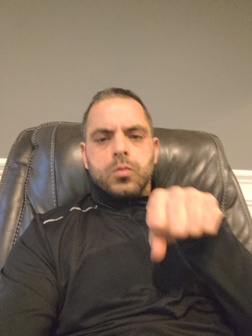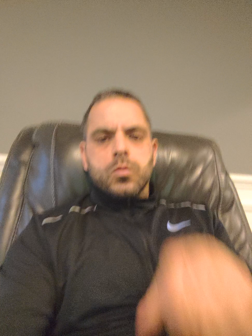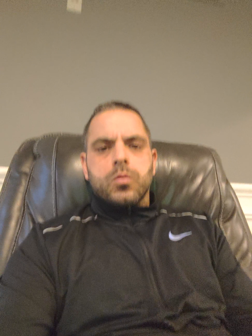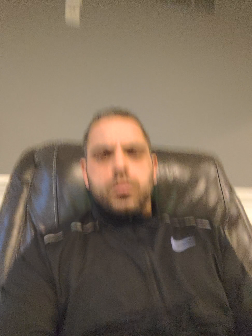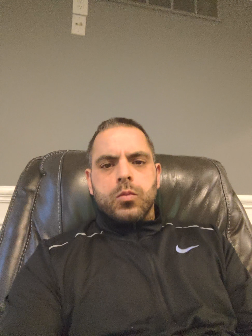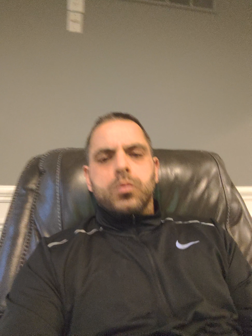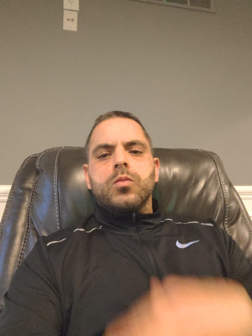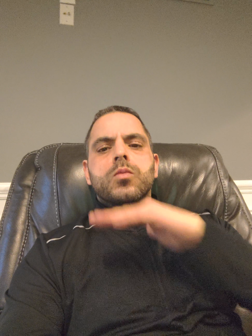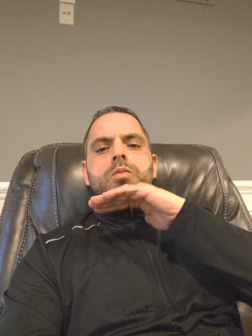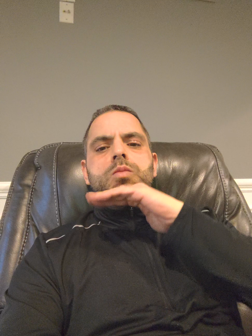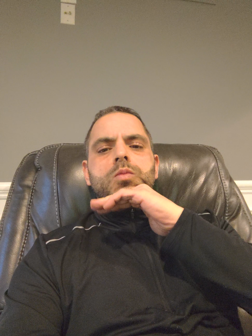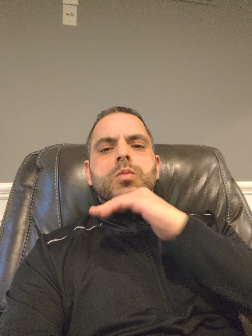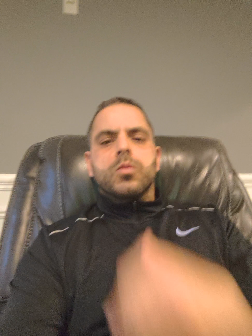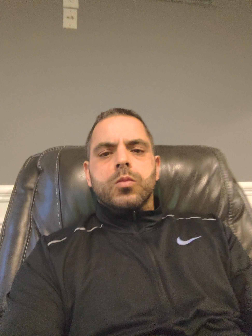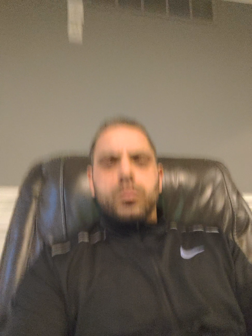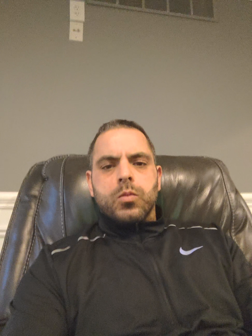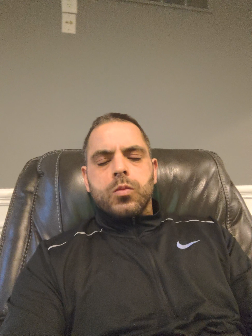pig